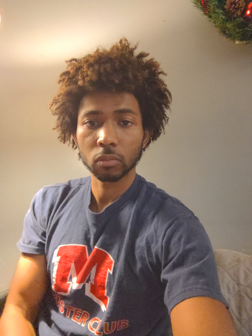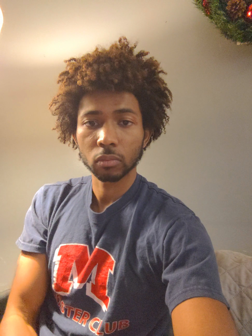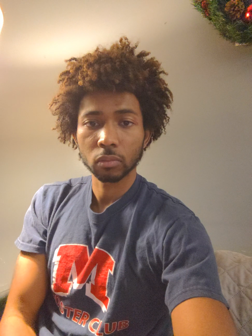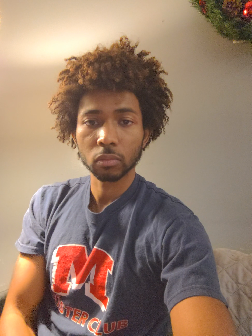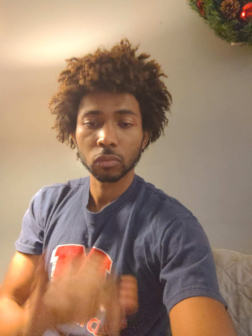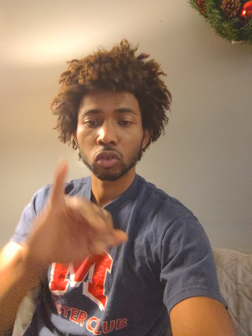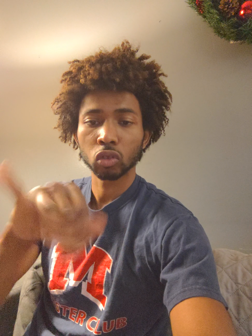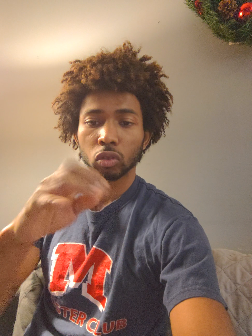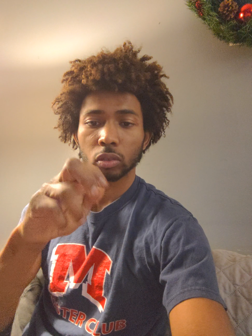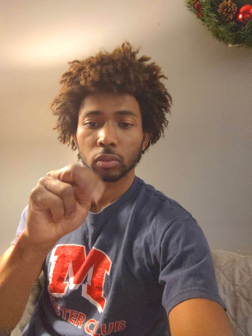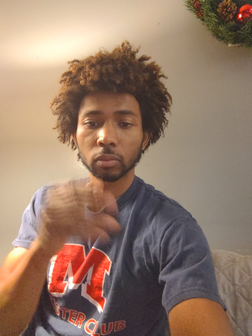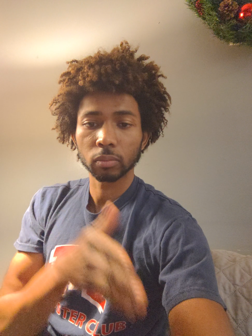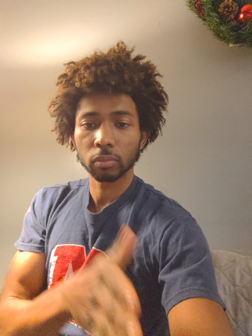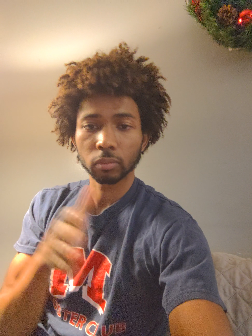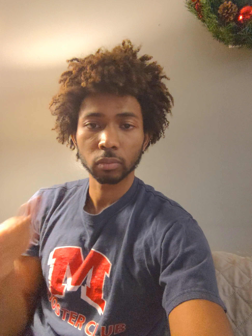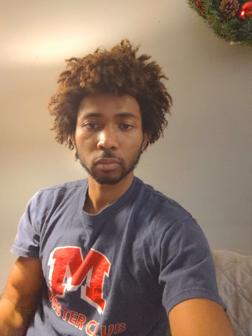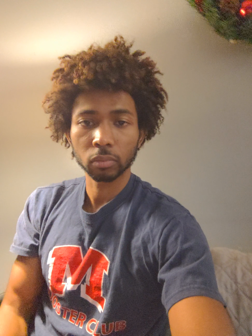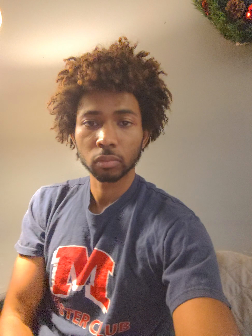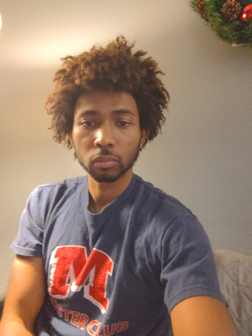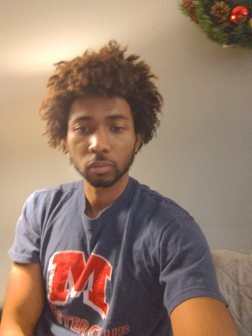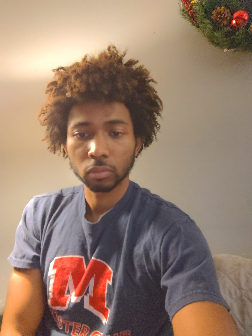jeans